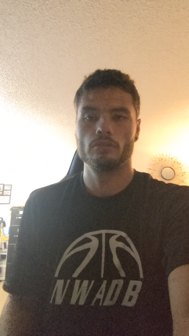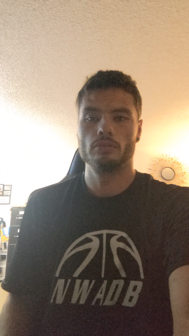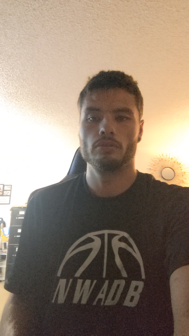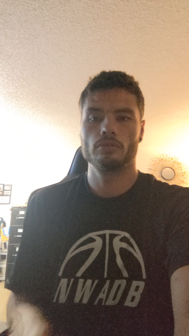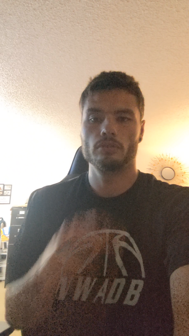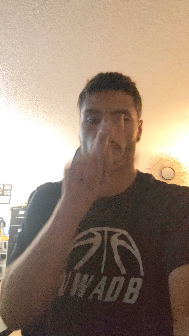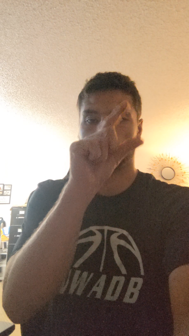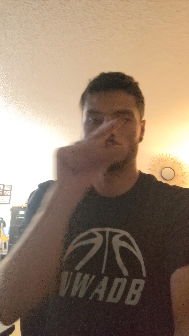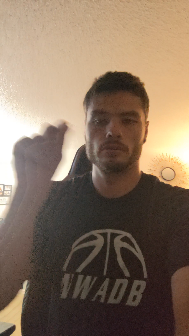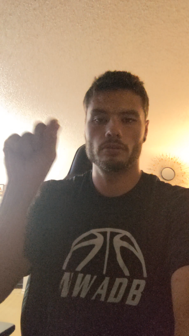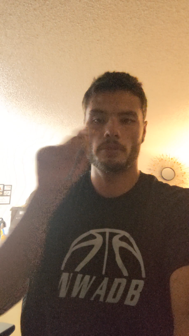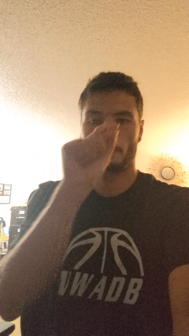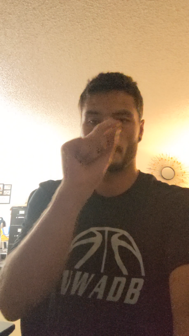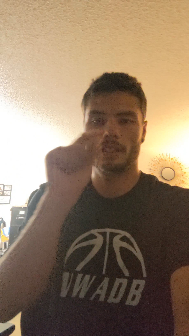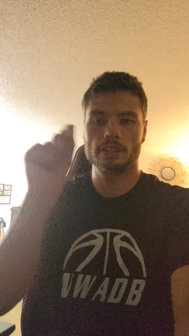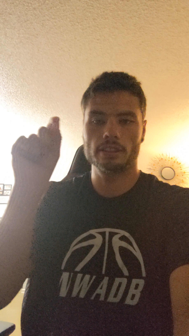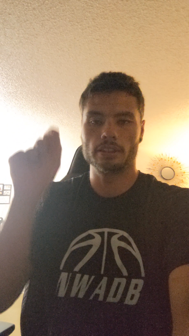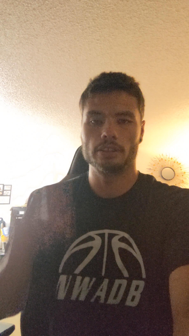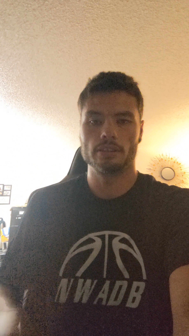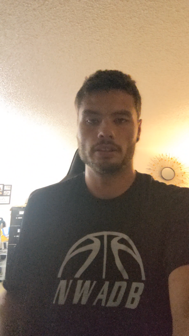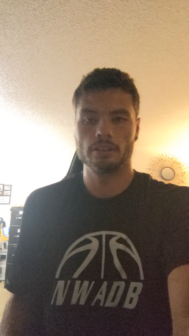peas